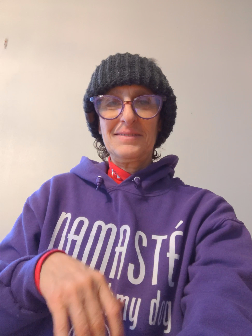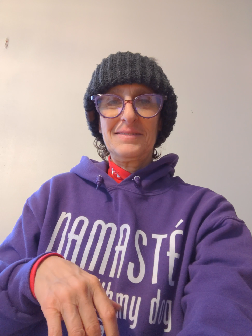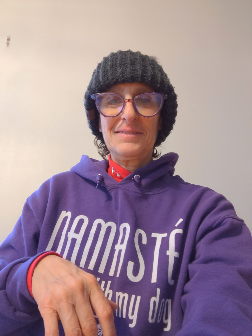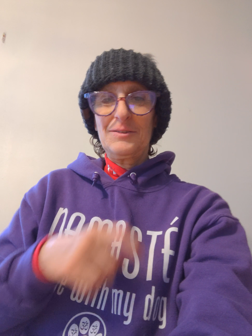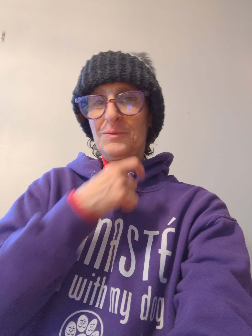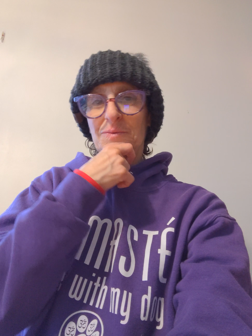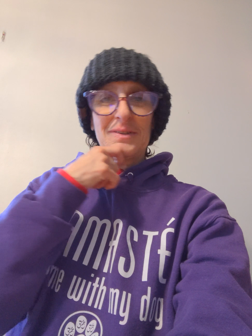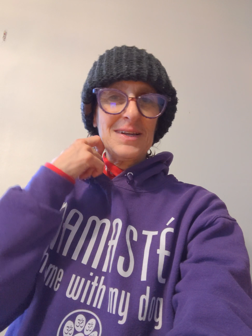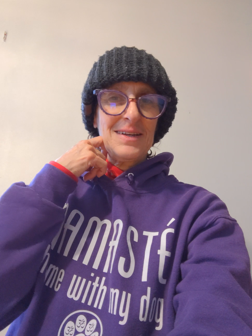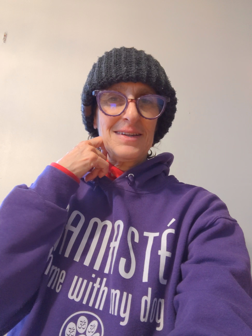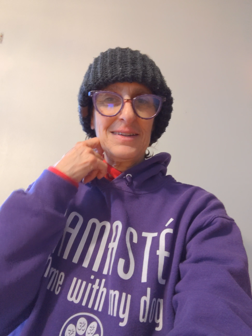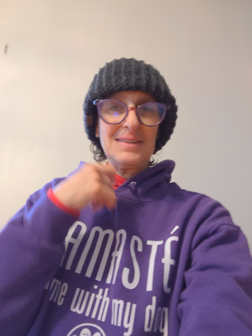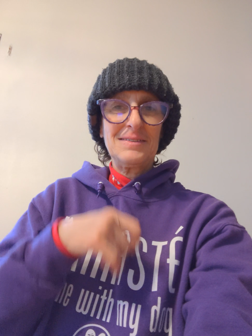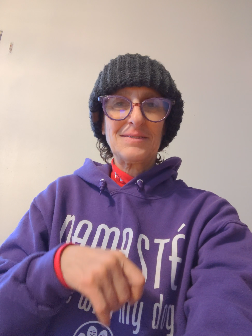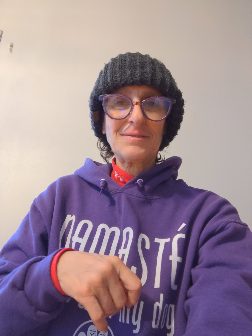dry